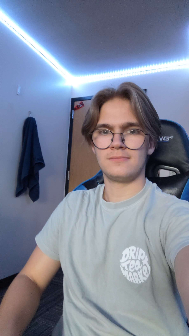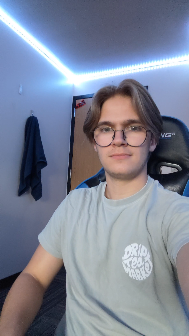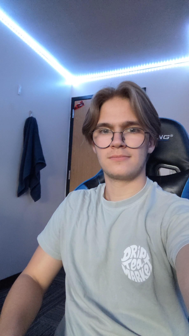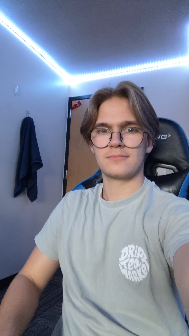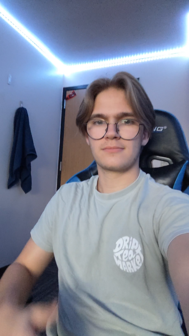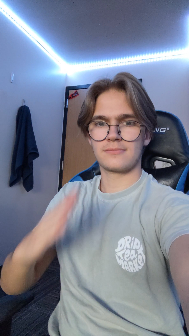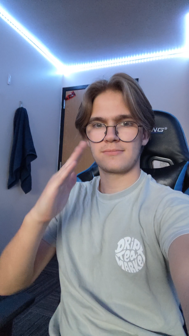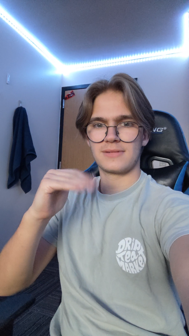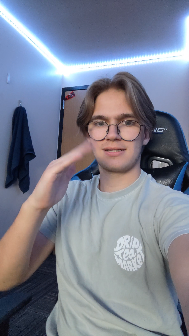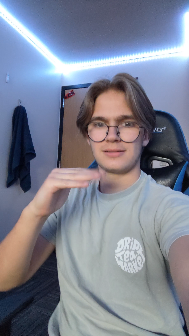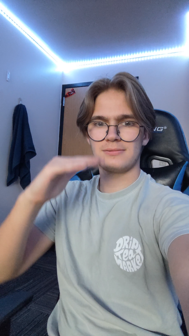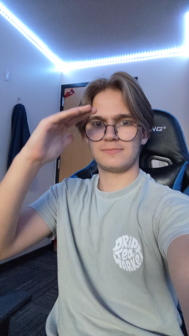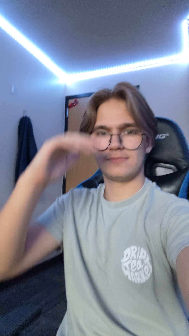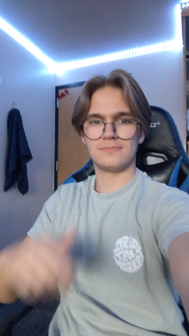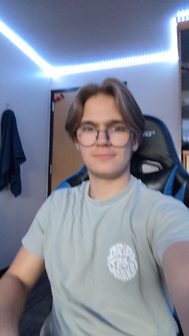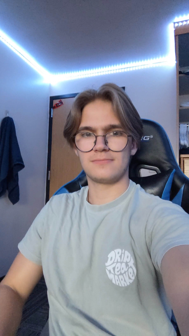build